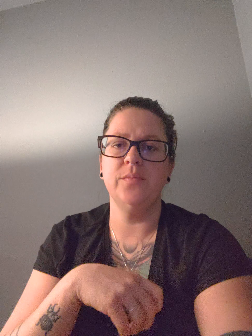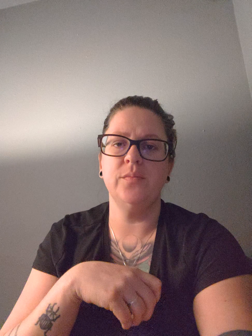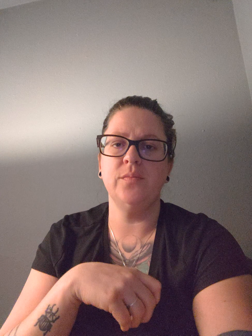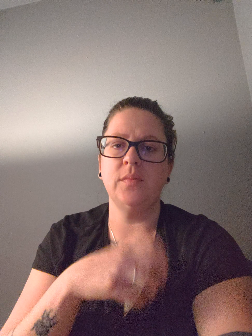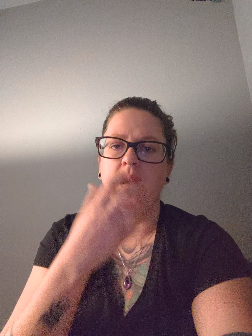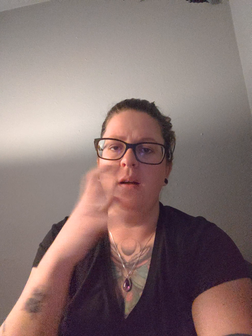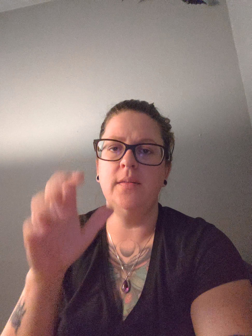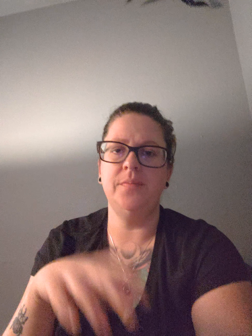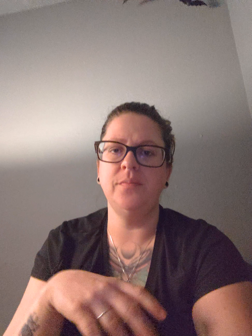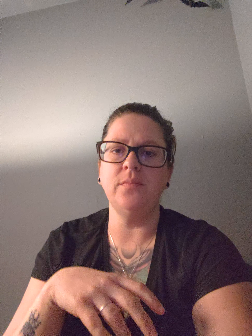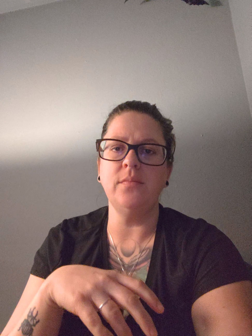hot